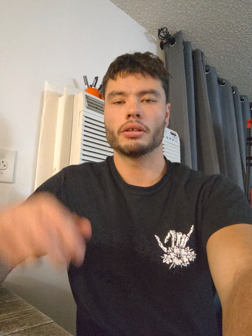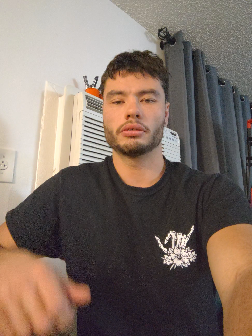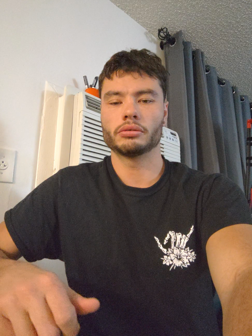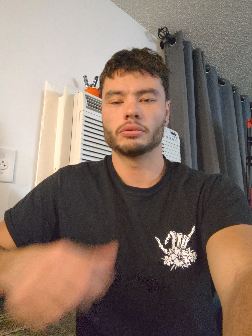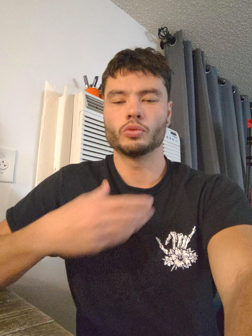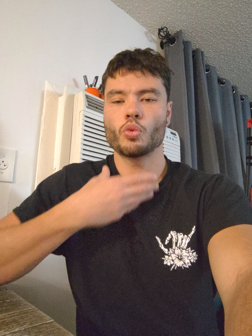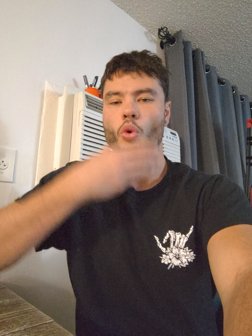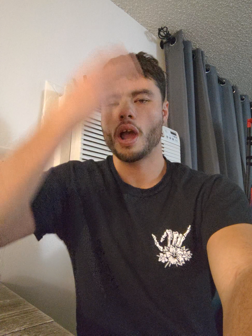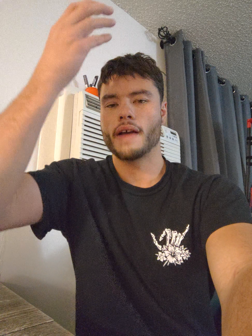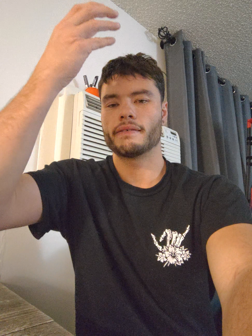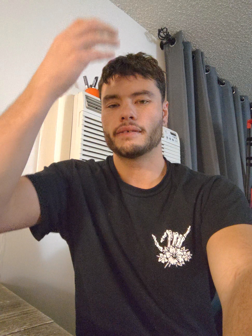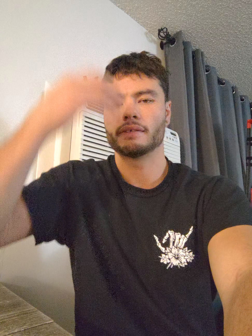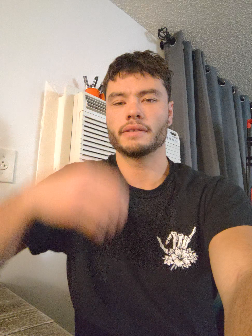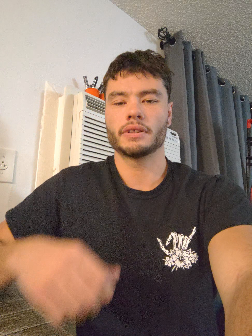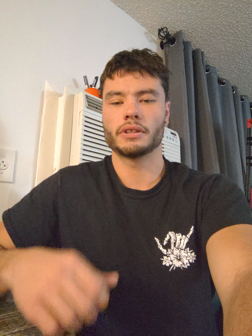giraffe